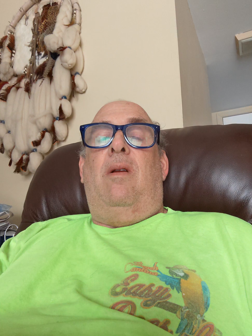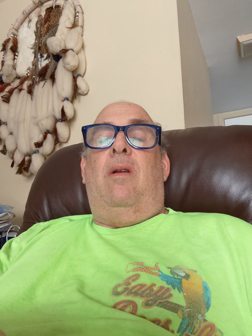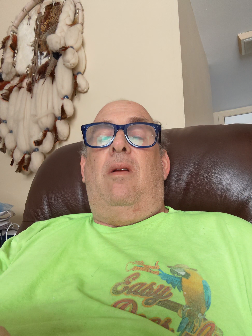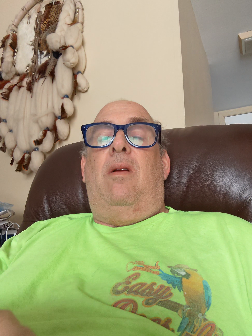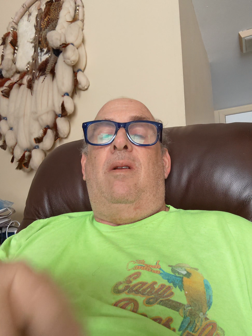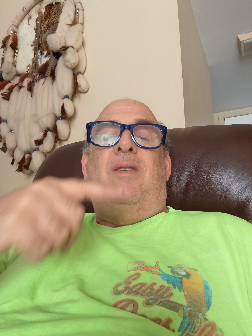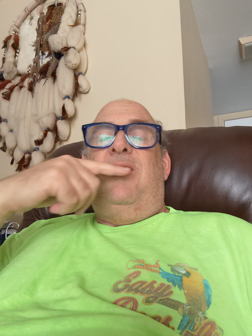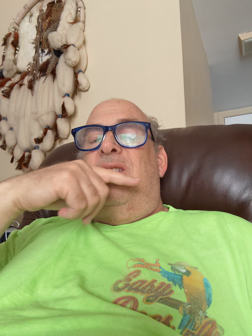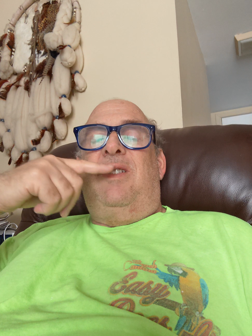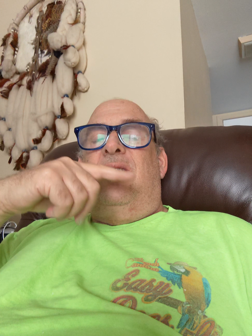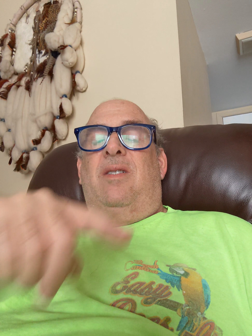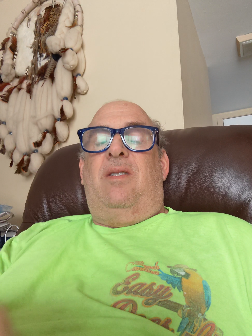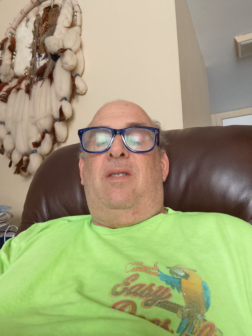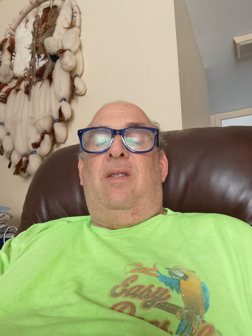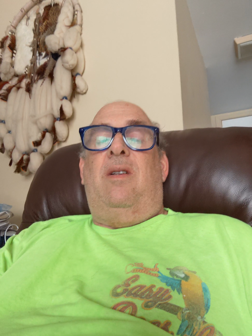toothbrush